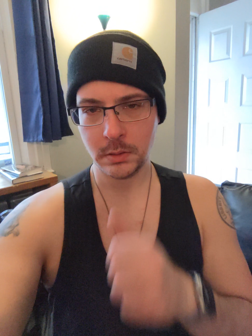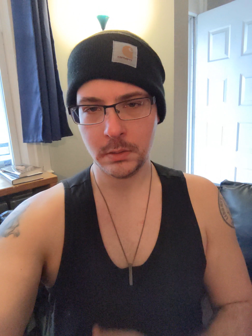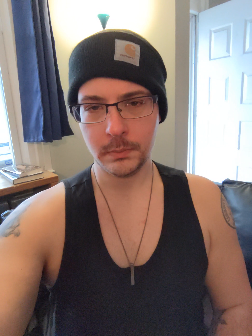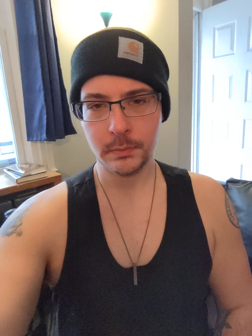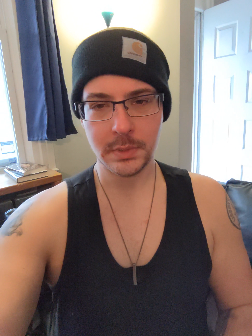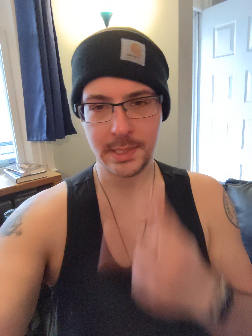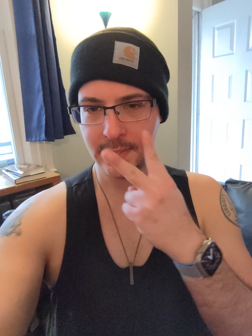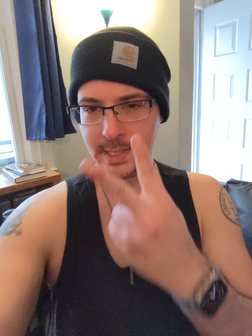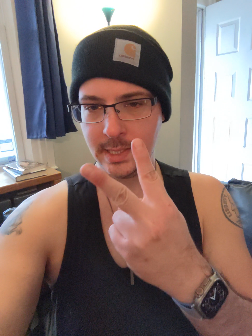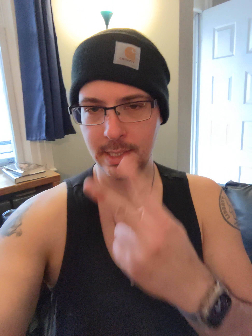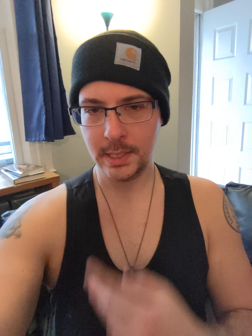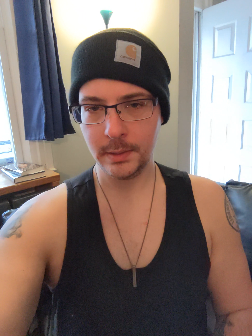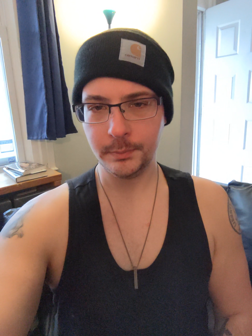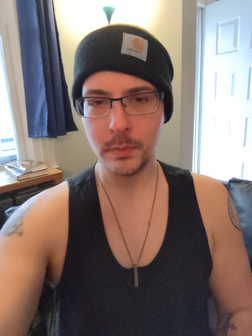see